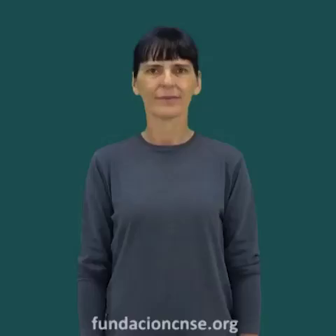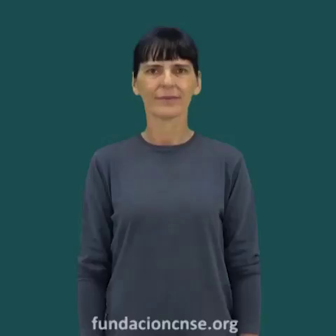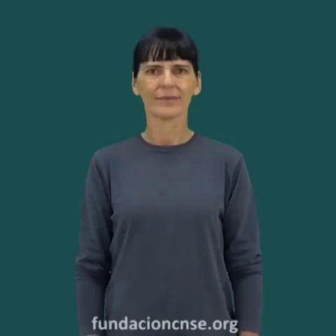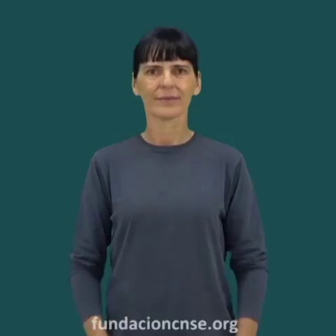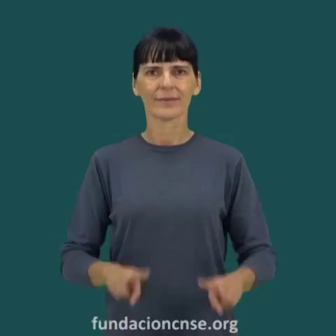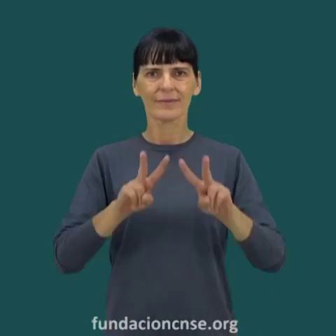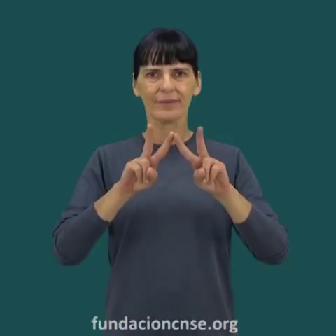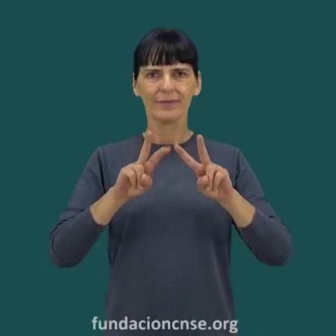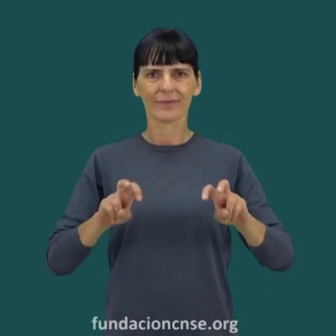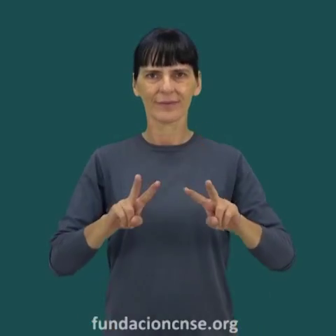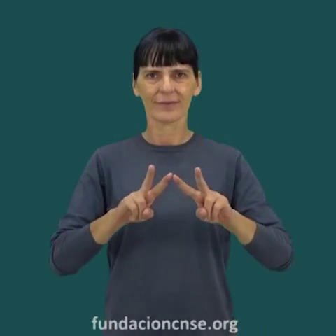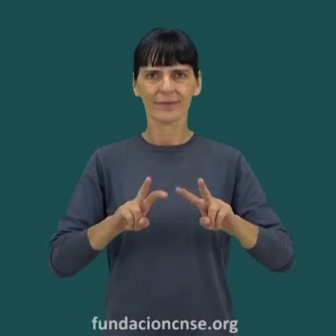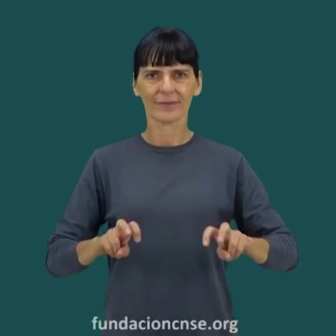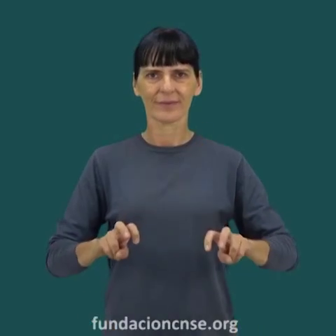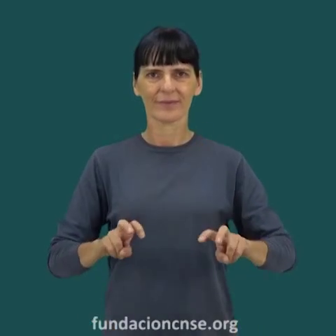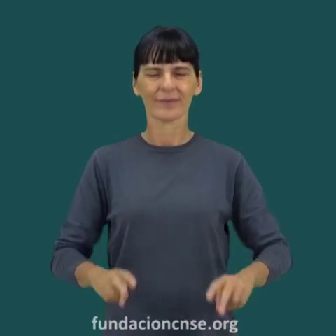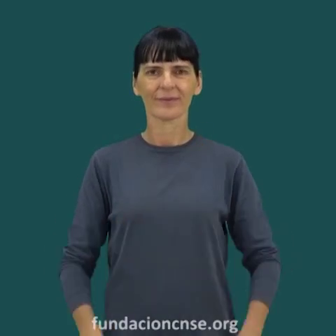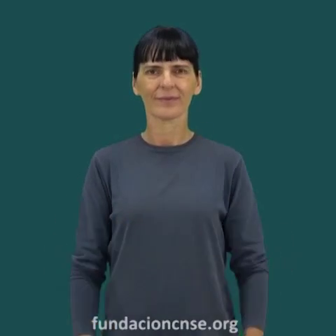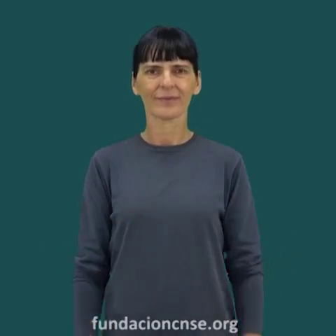analizar